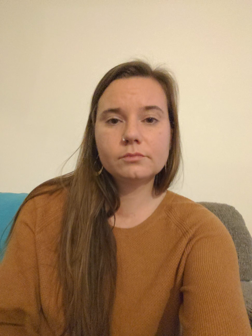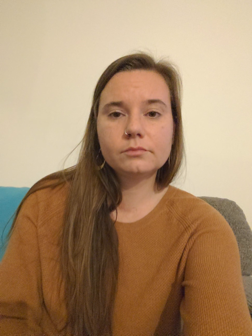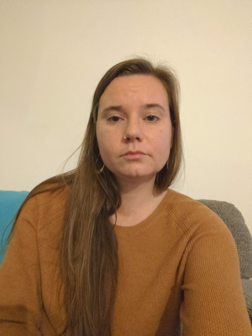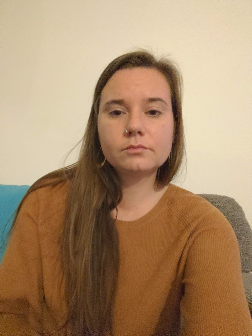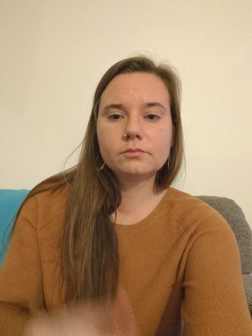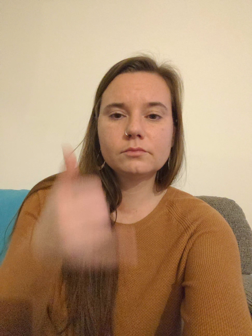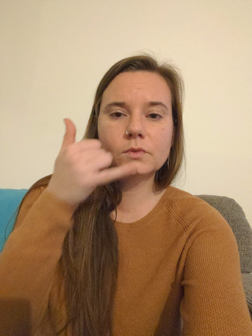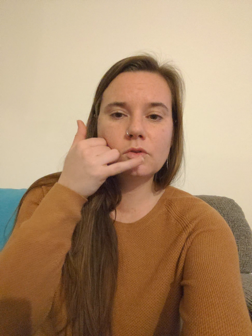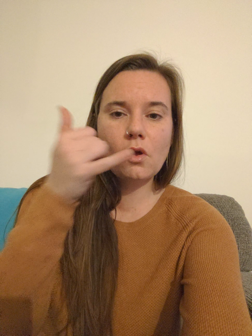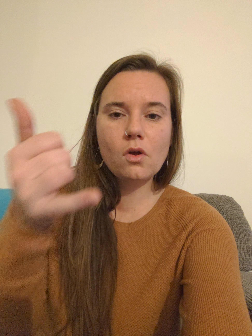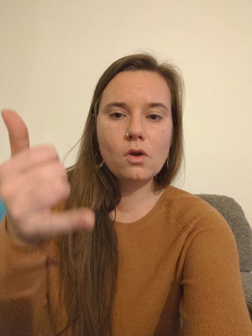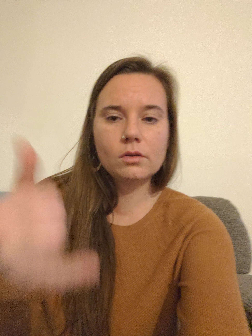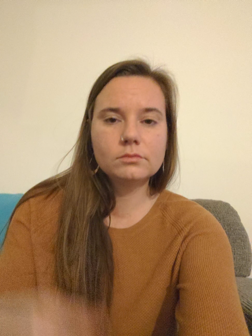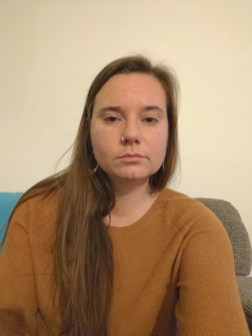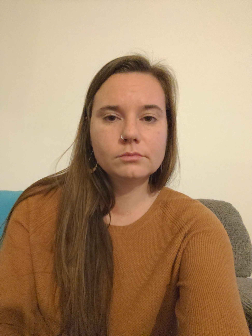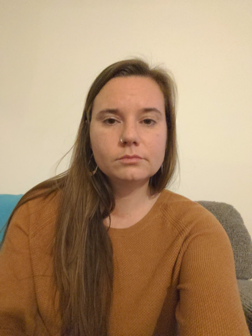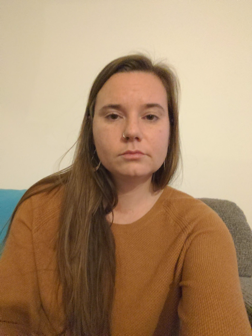call on the phone